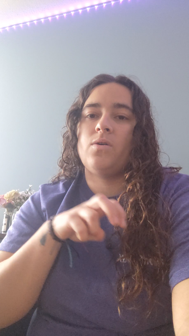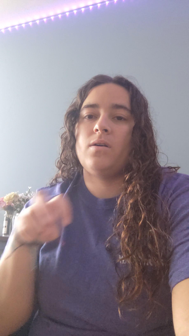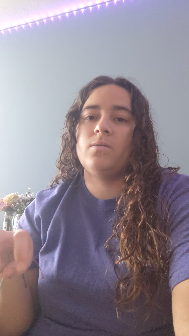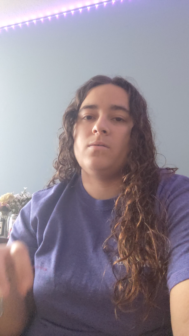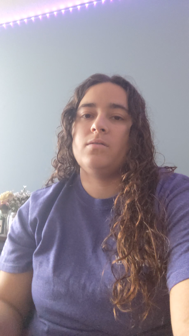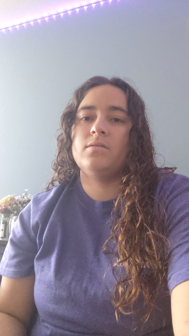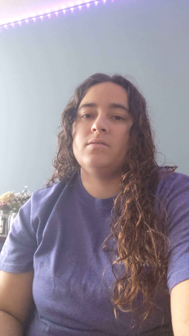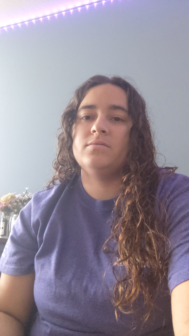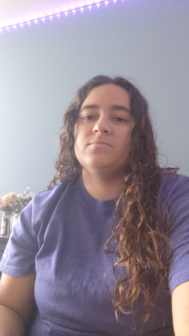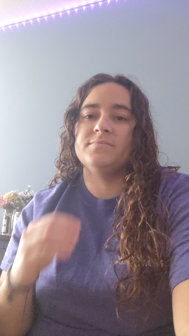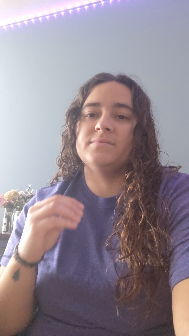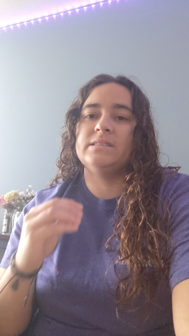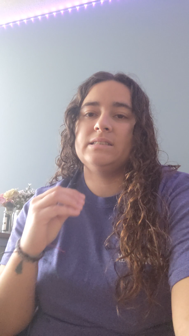fix